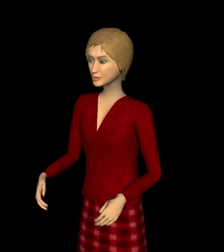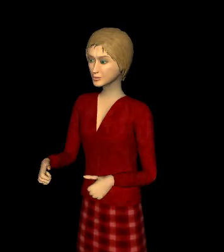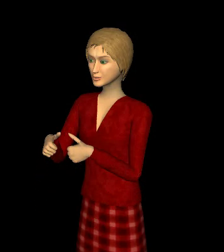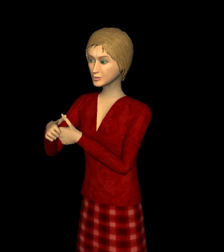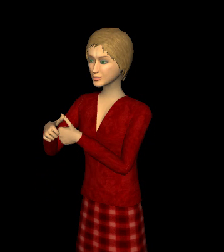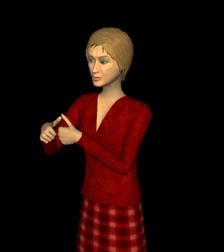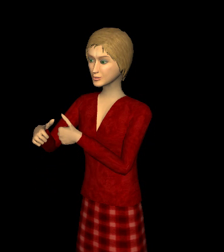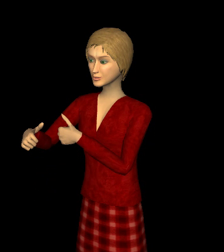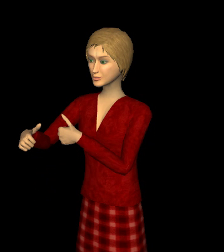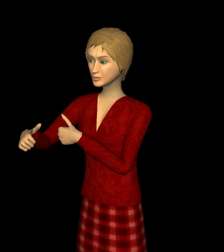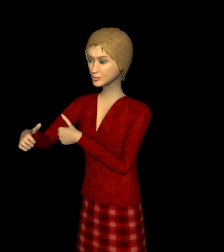مسافة